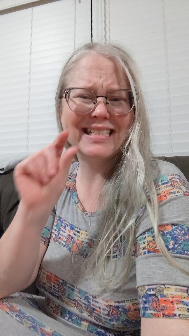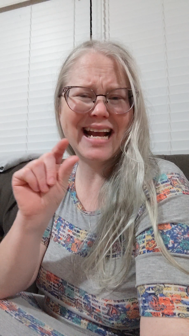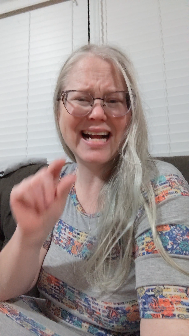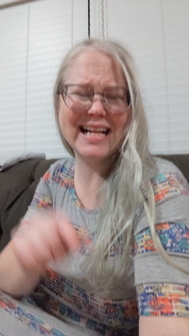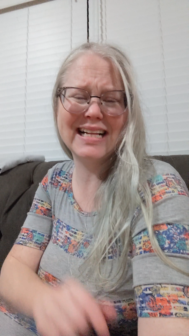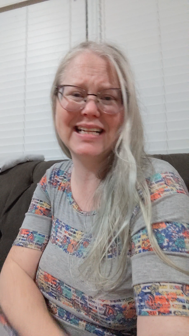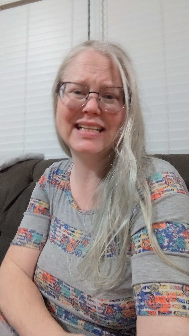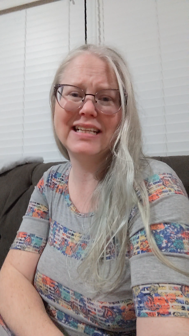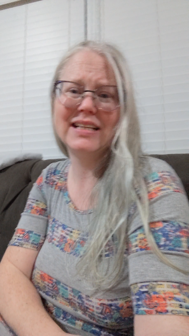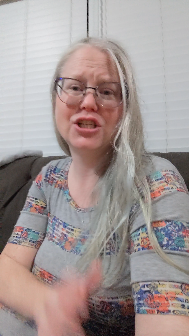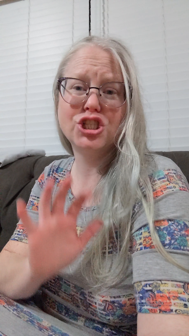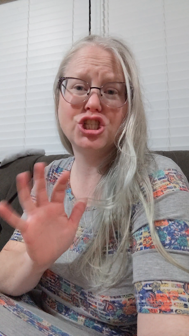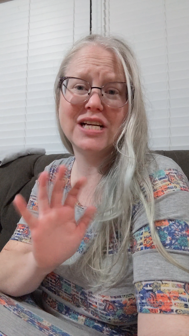cheese